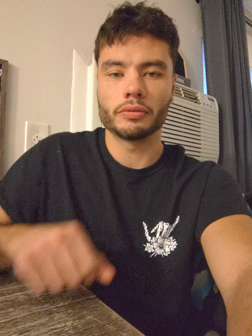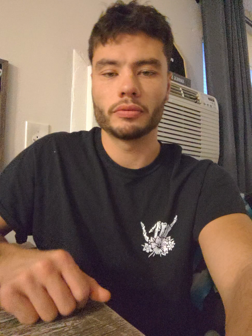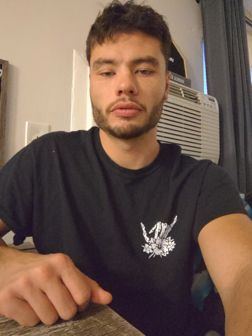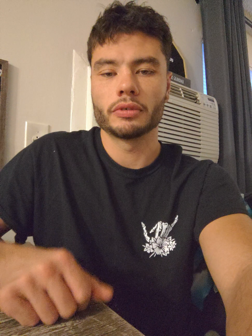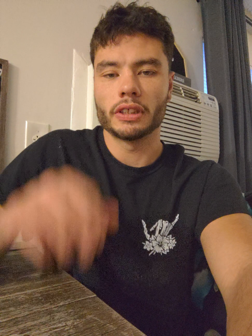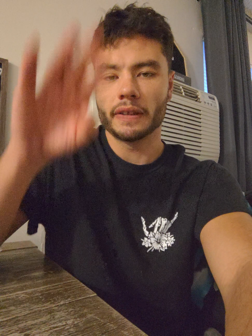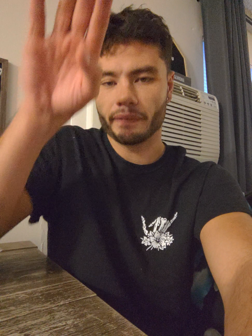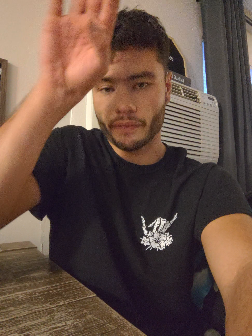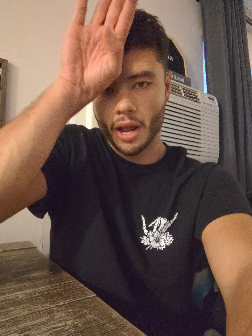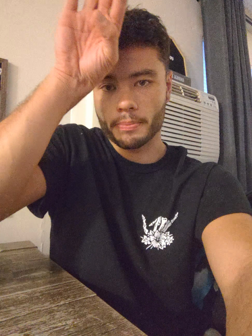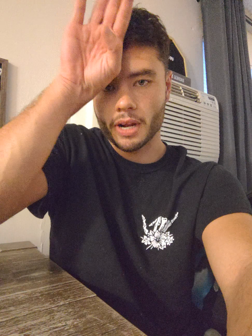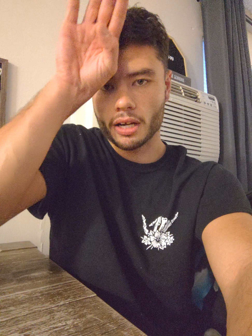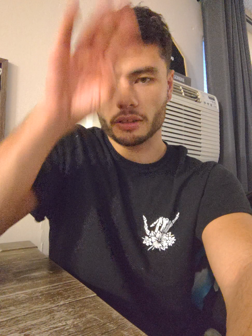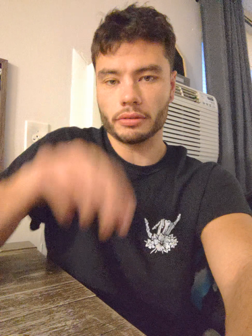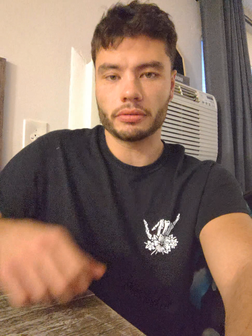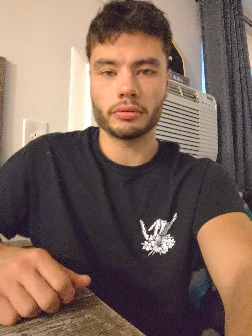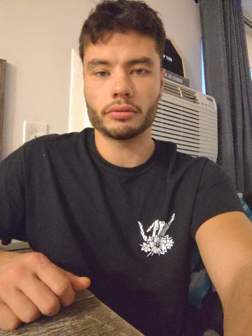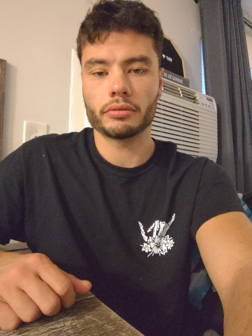fireman